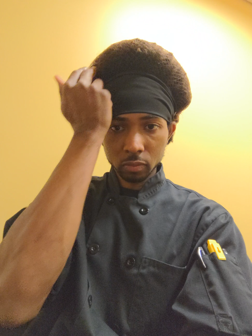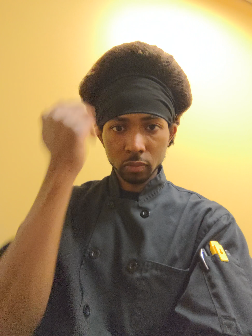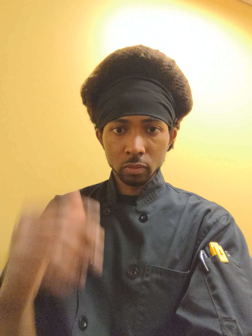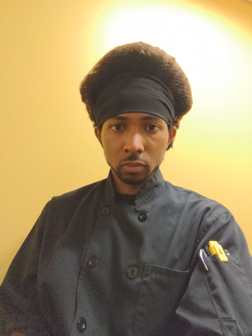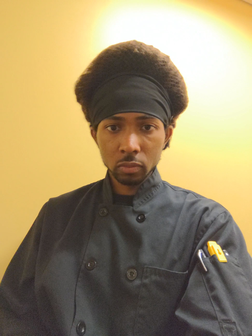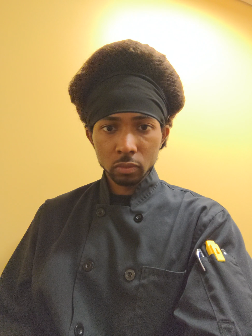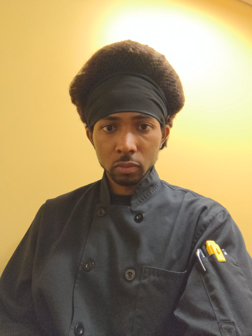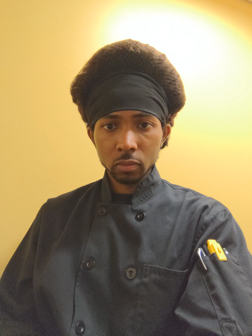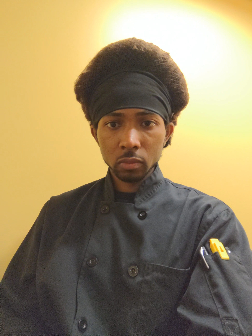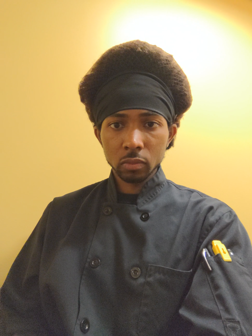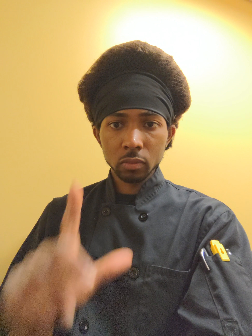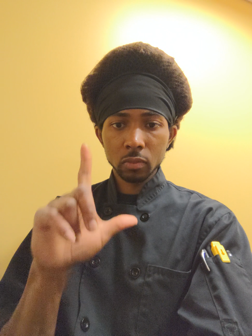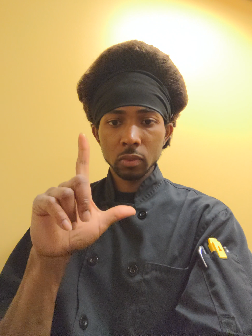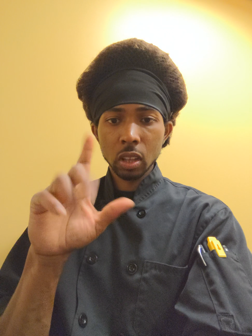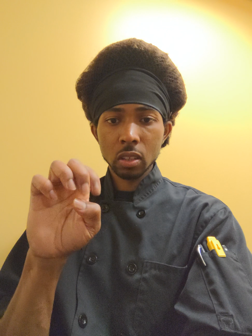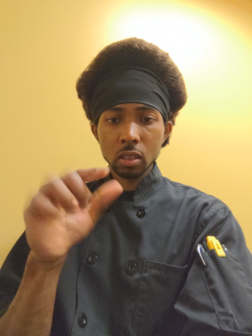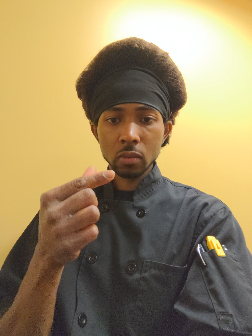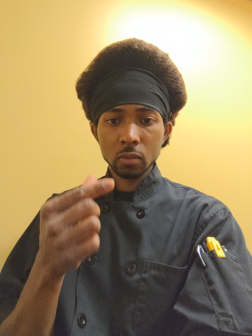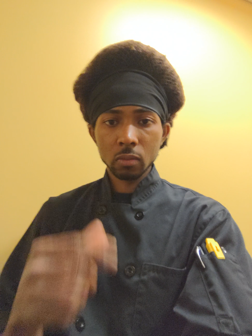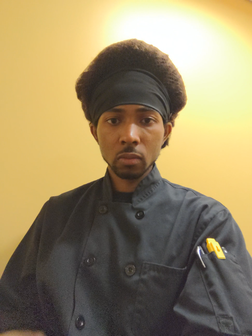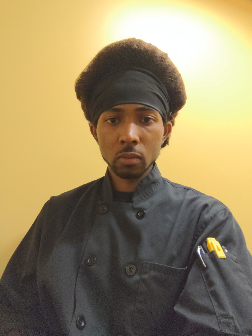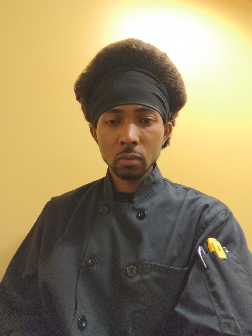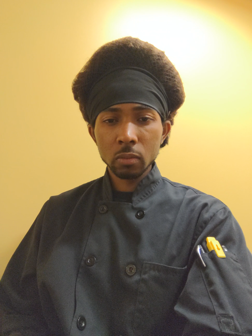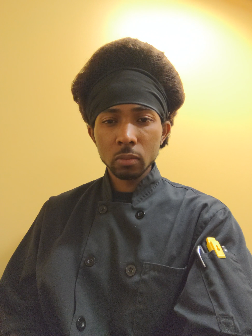leg